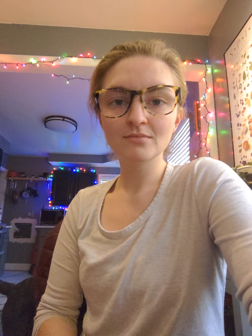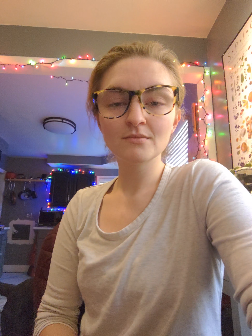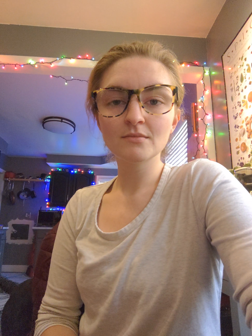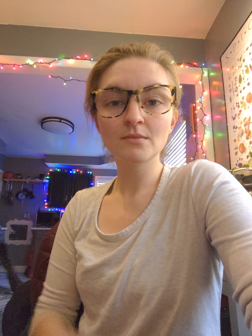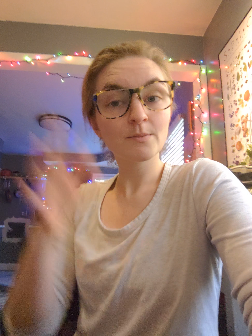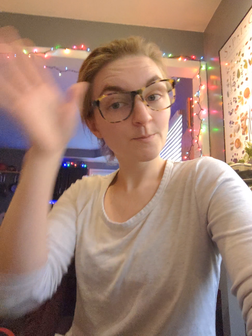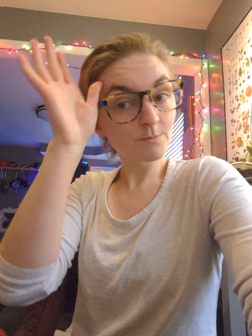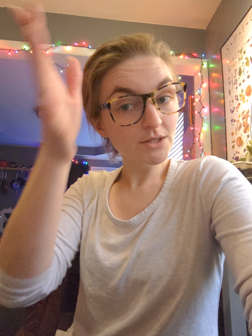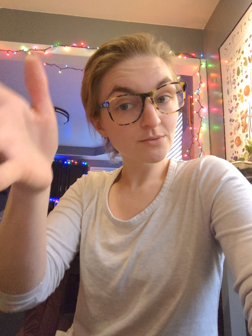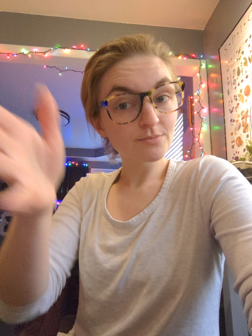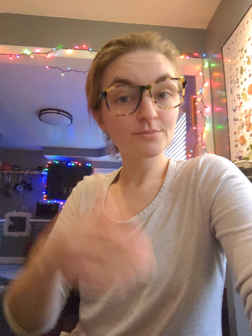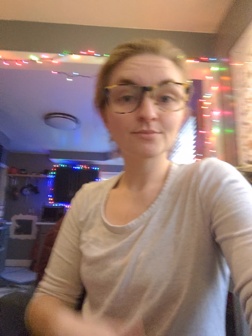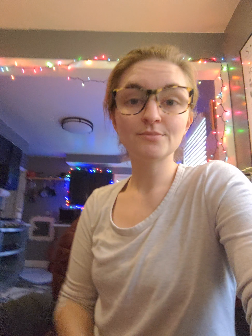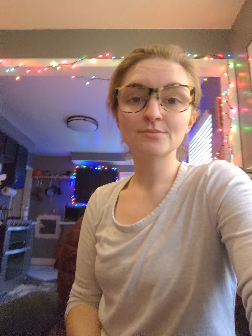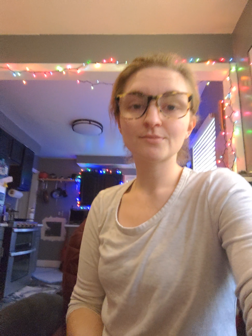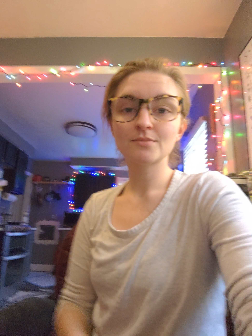grandpa